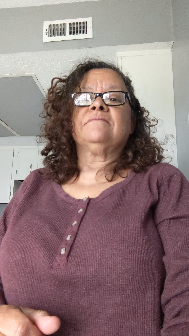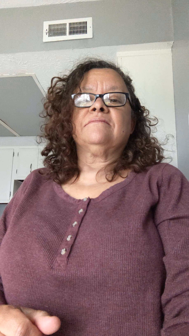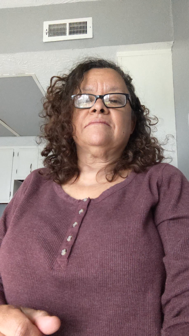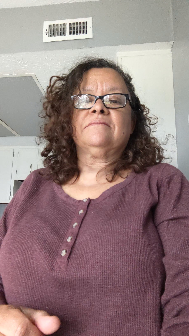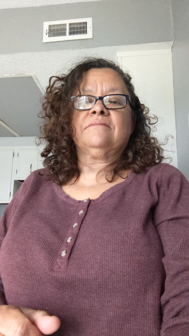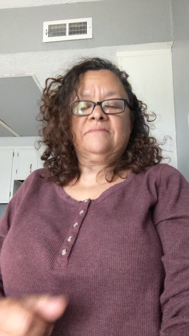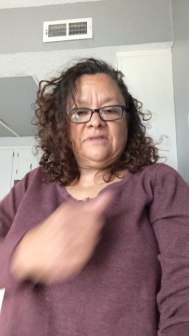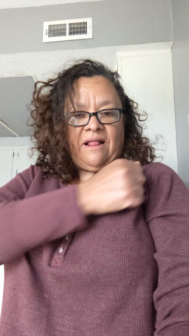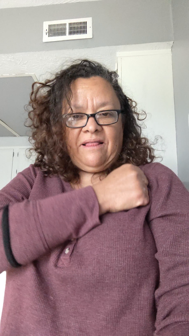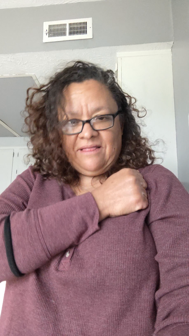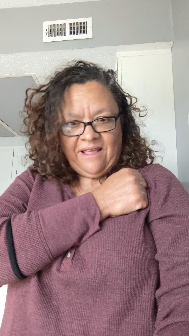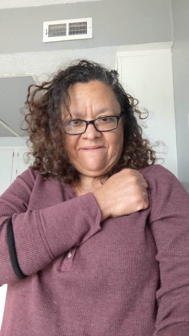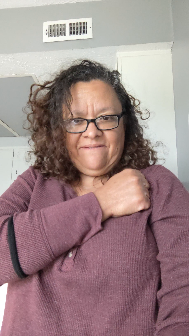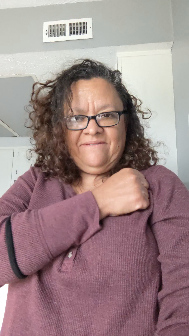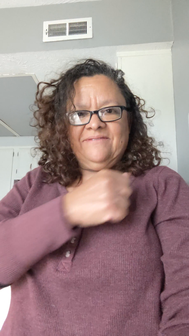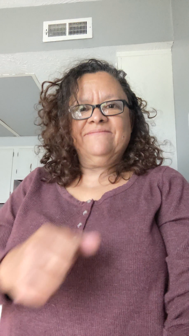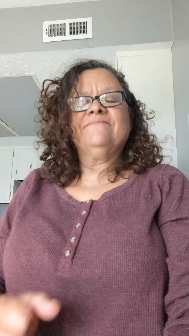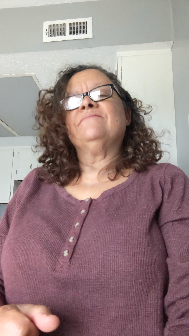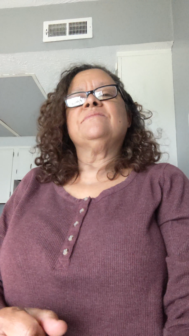love